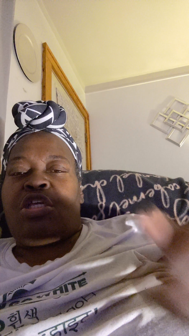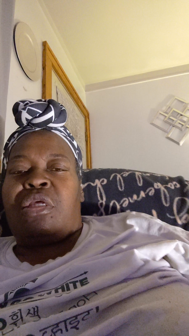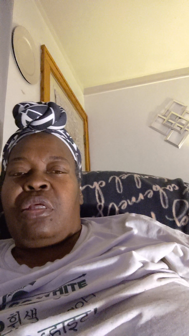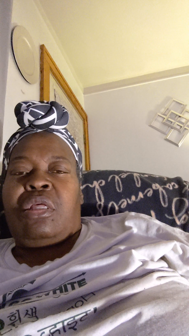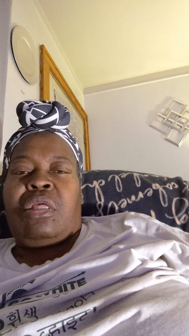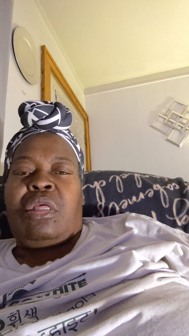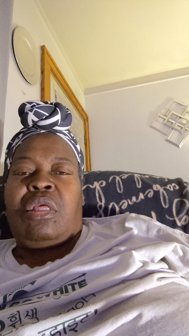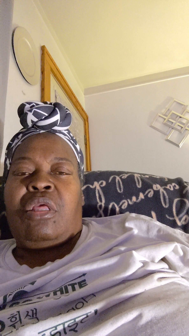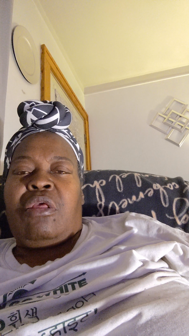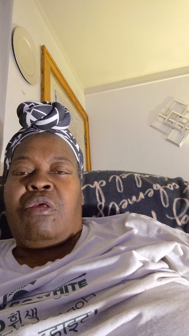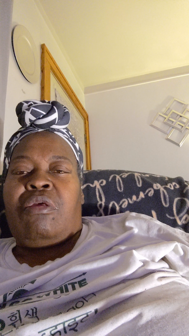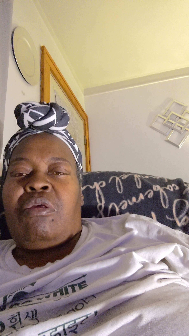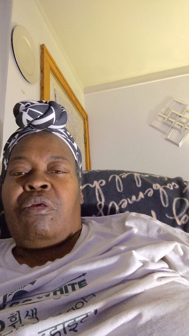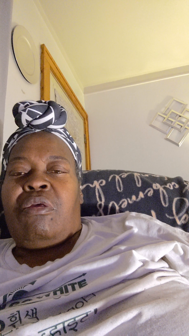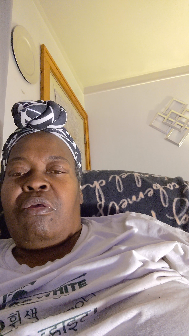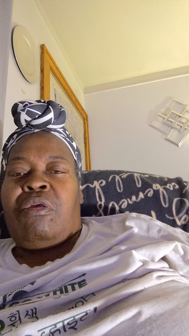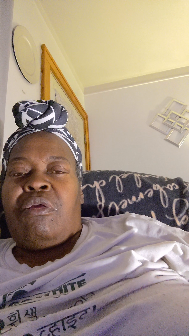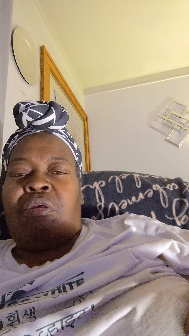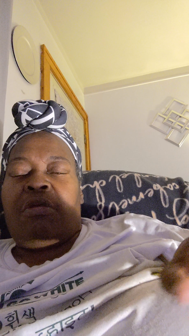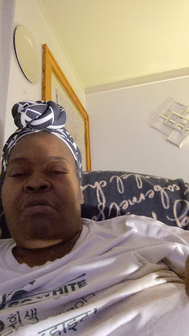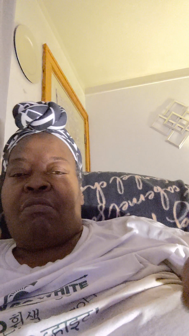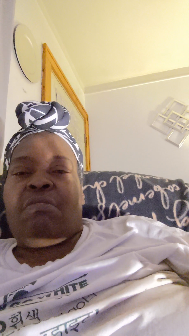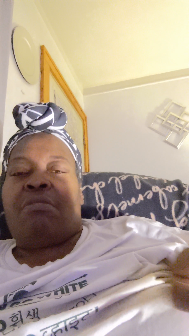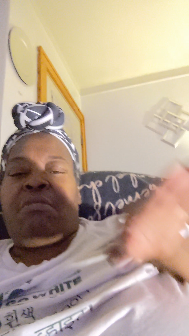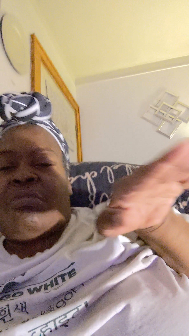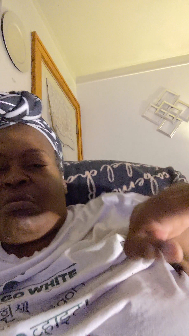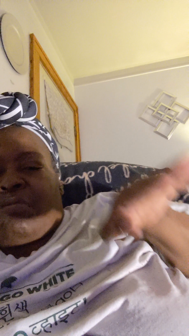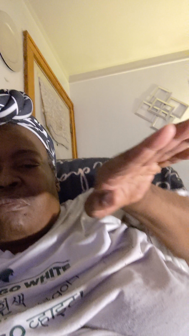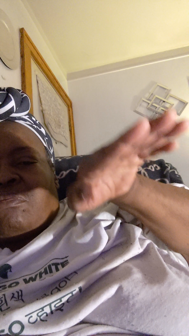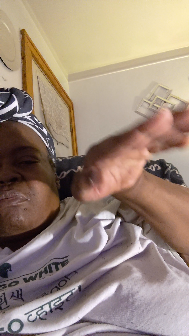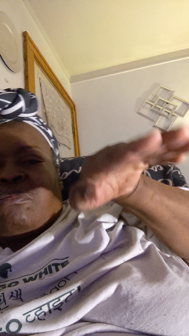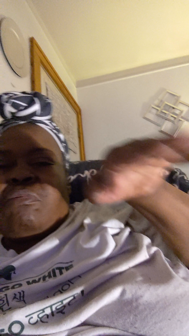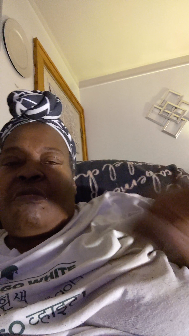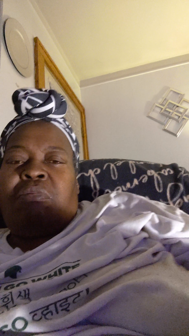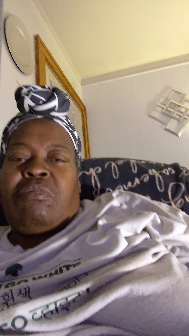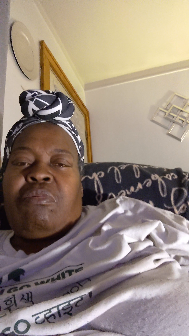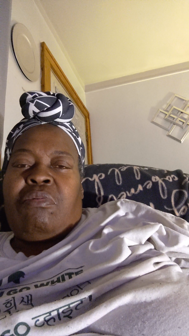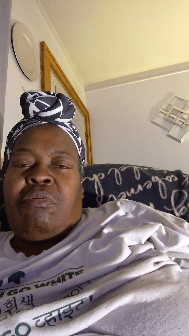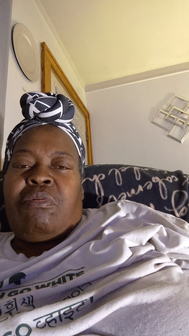penguin